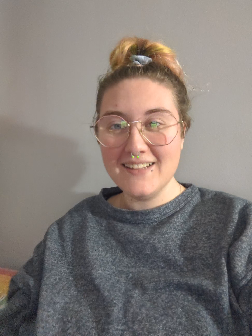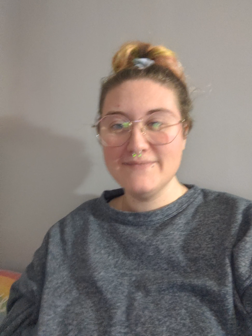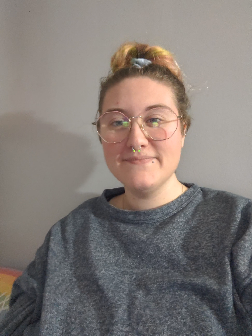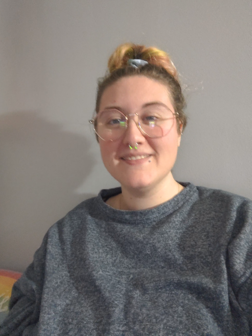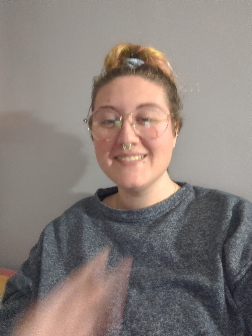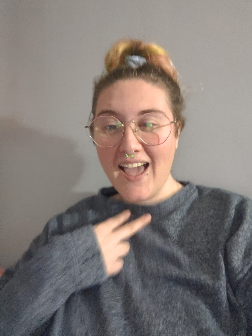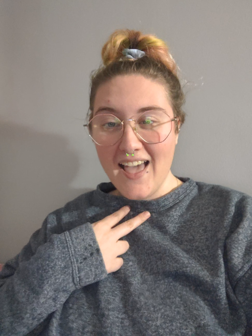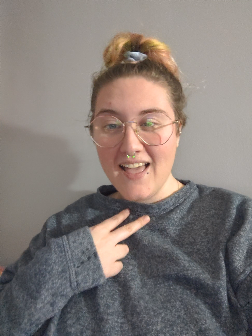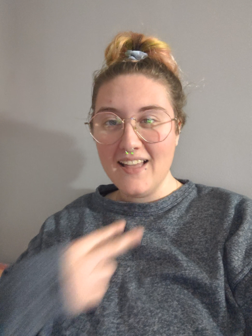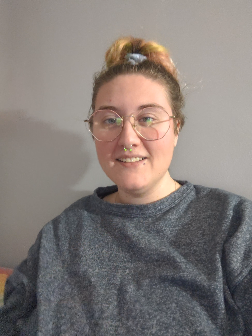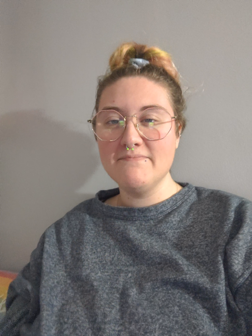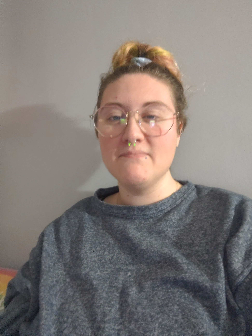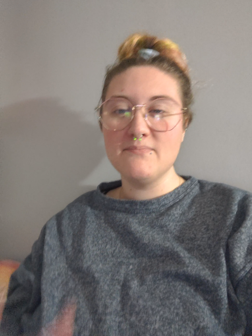stuck